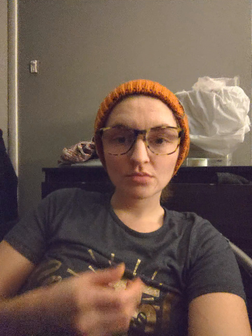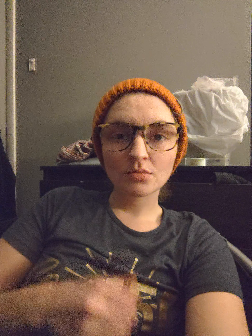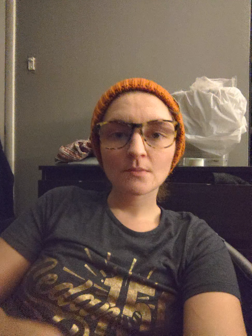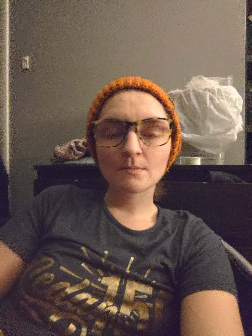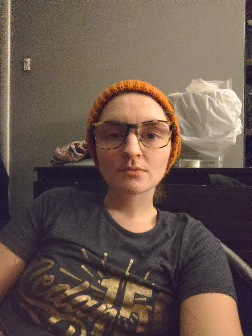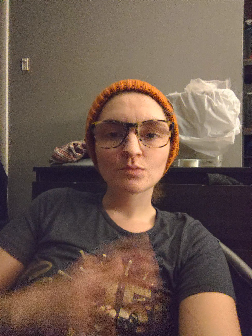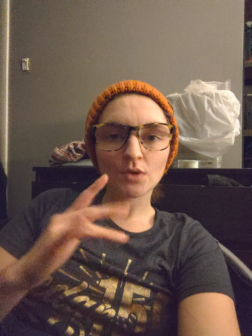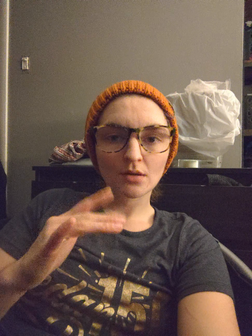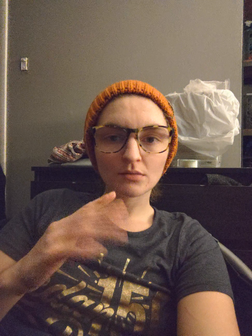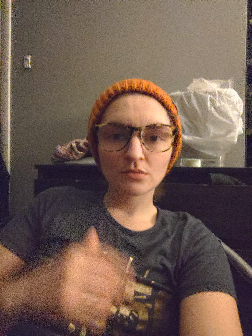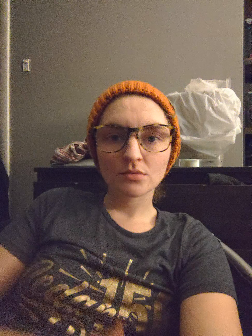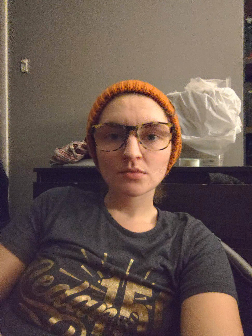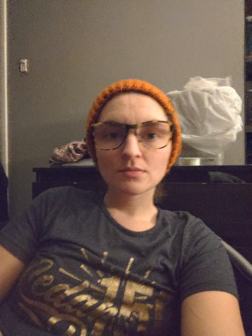finger